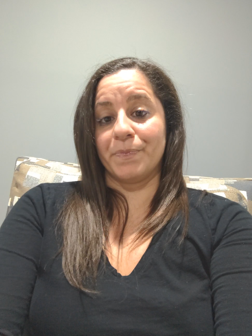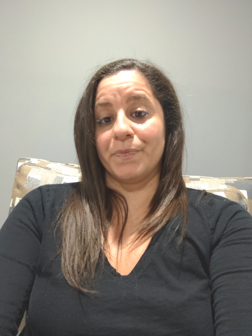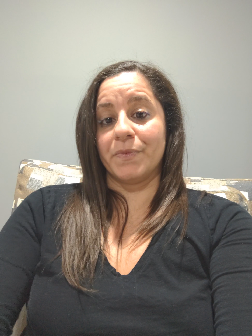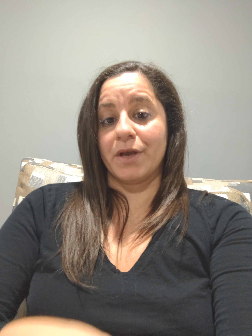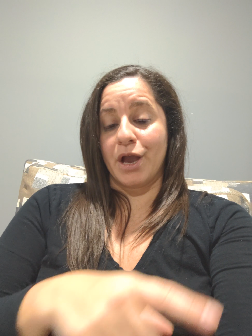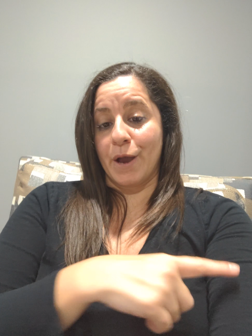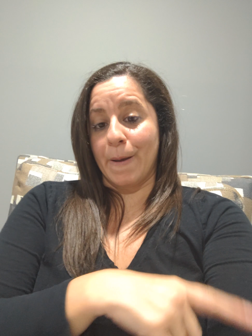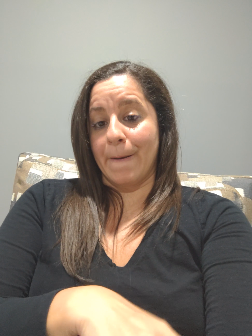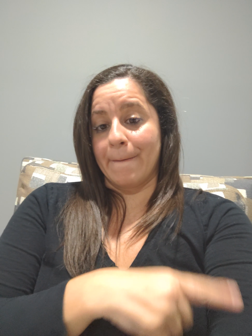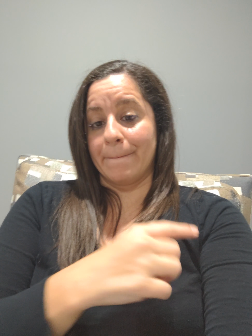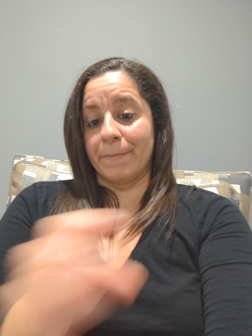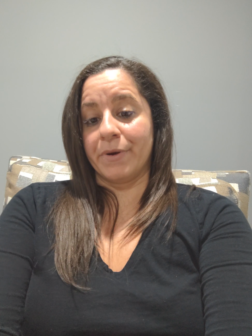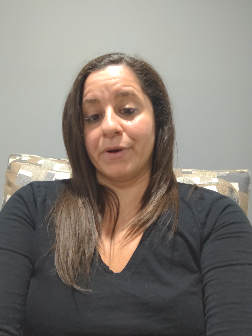arm